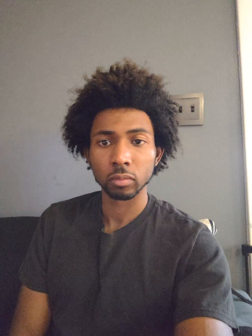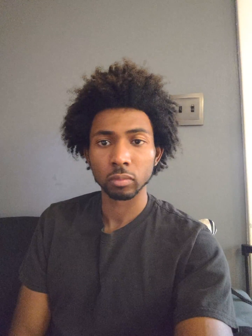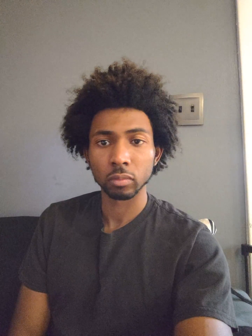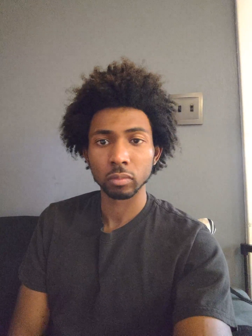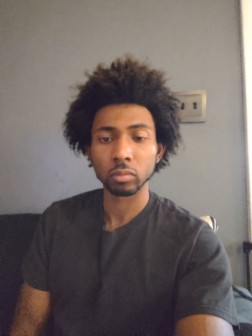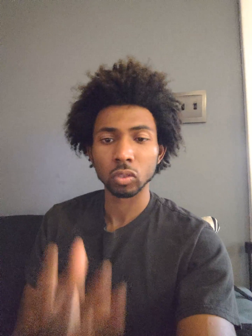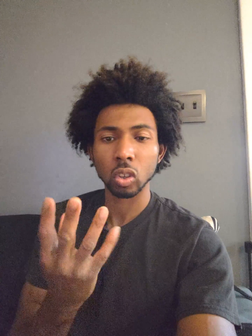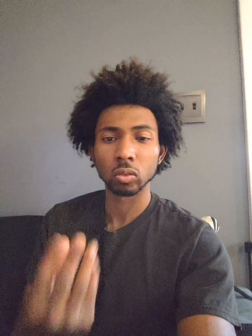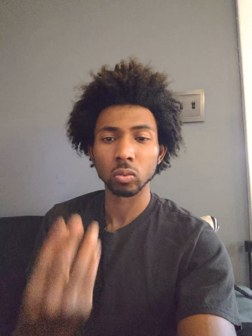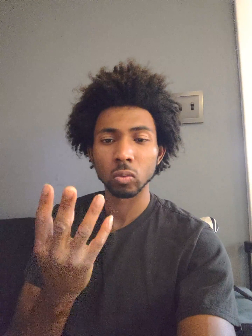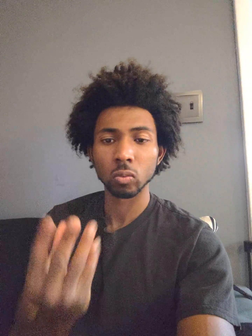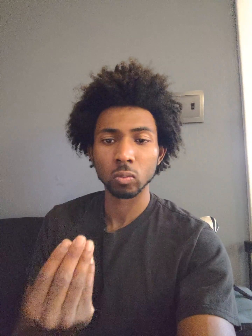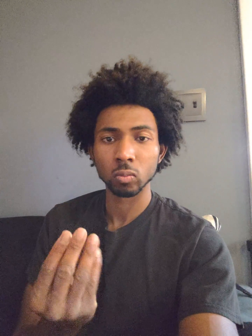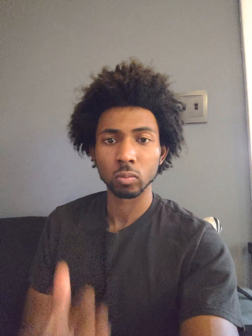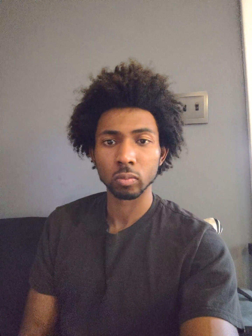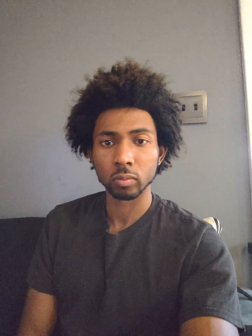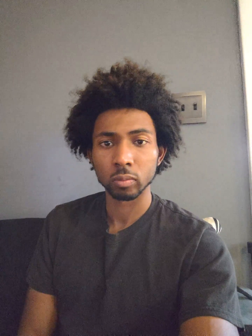gentle